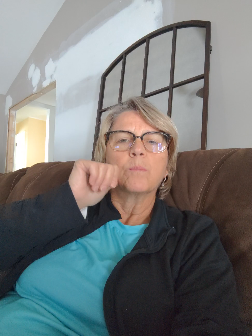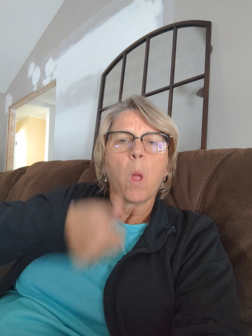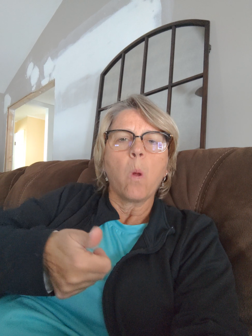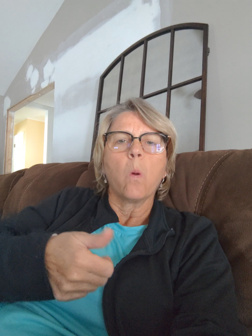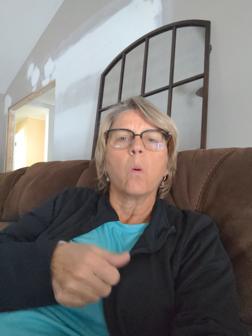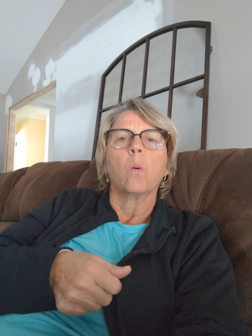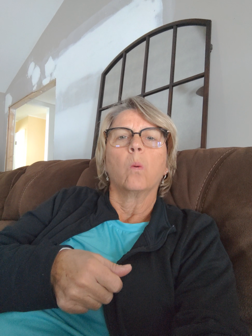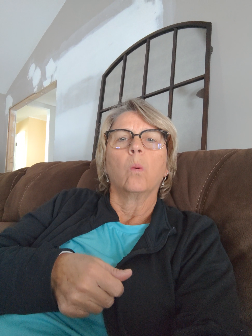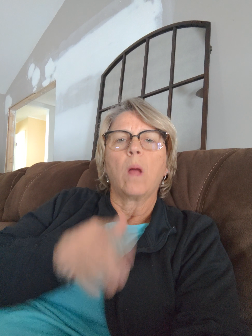tomorrow